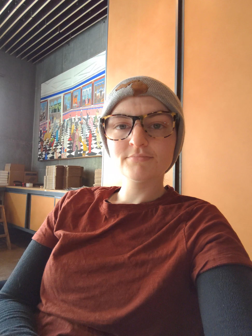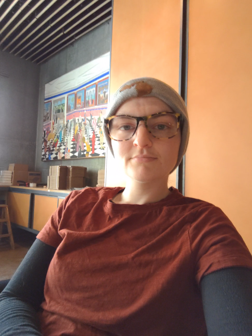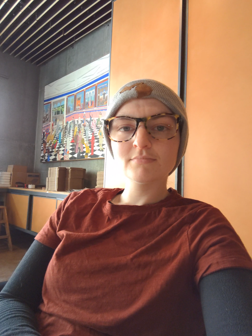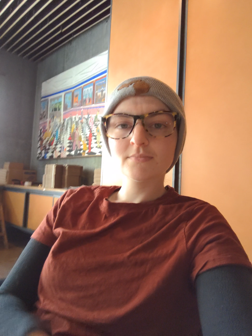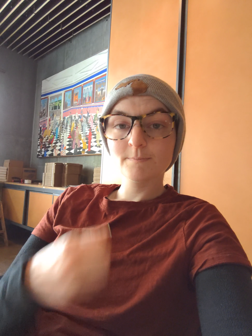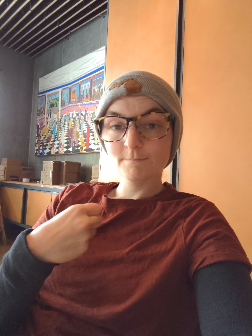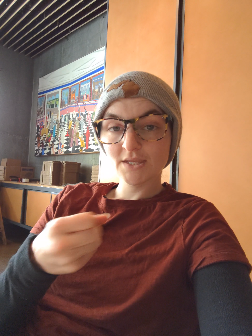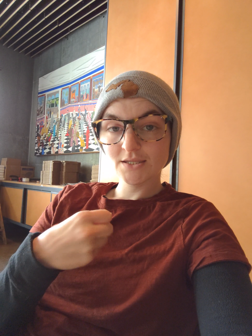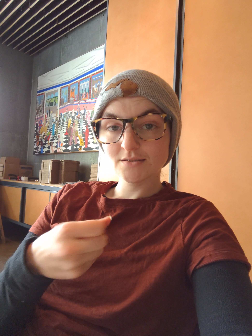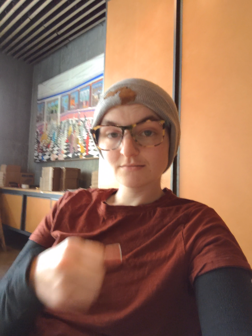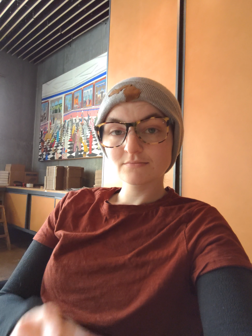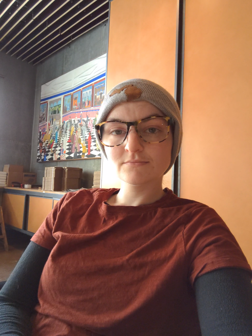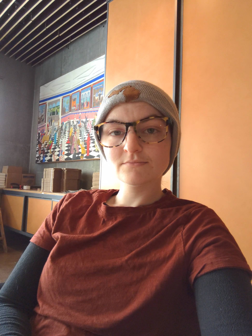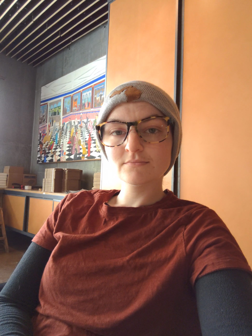make